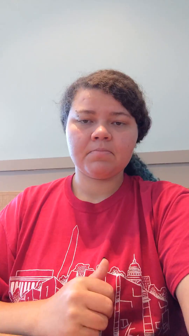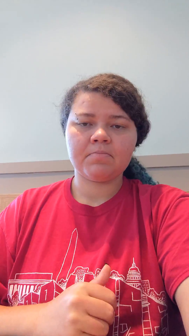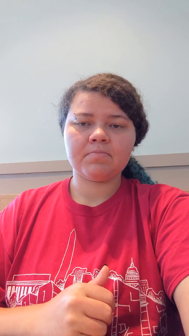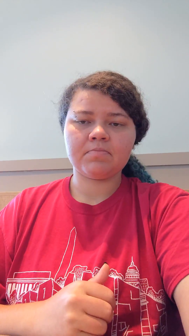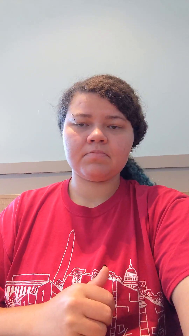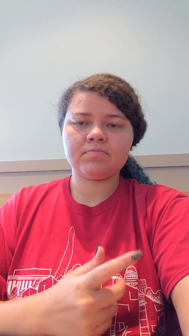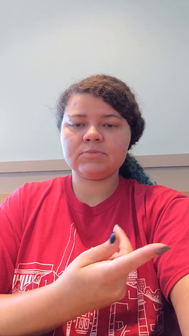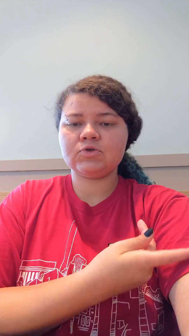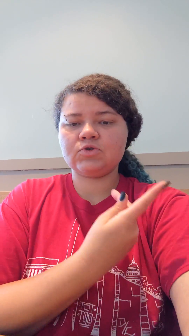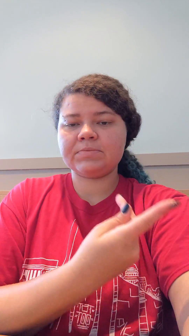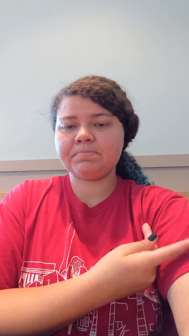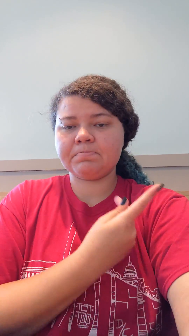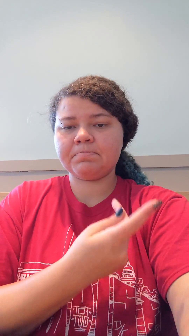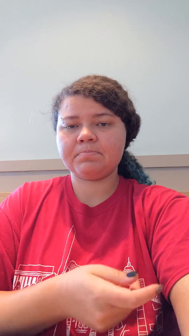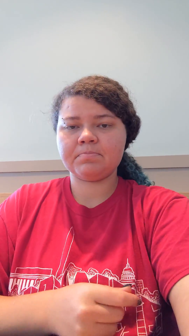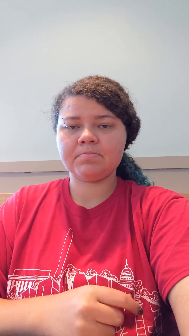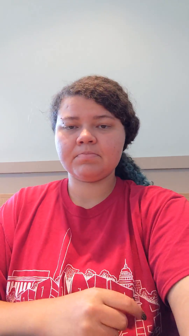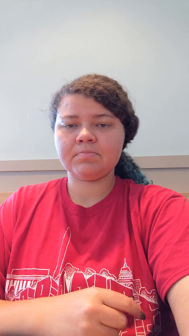sheep